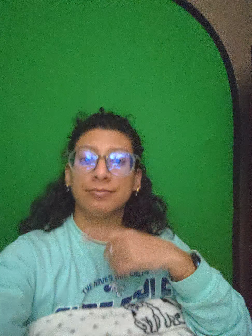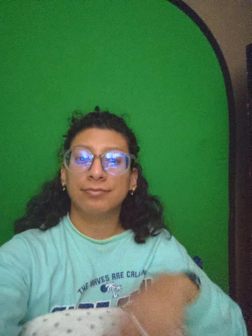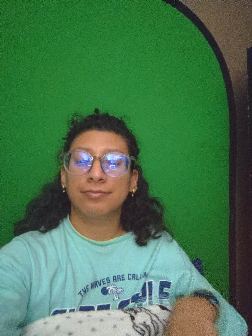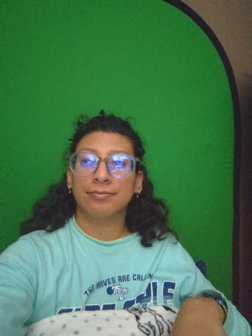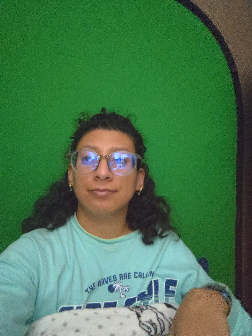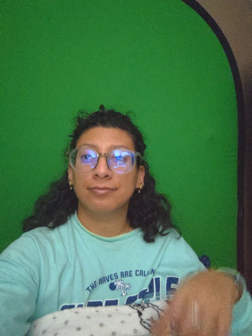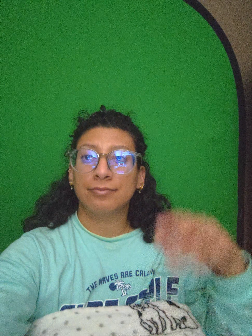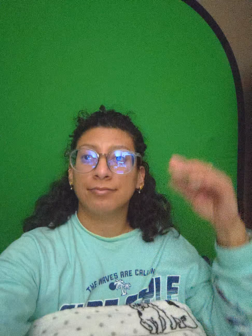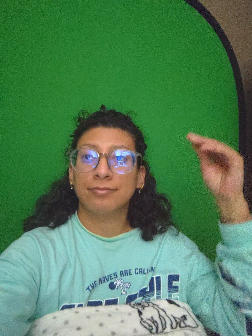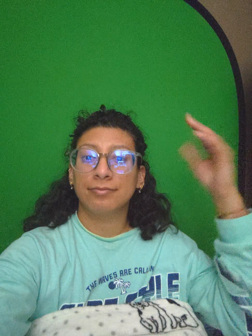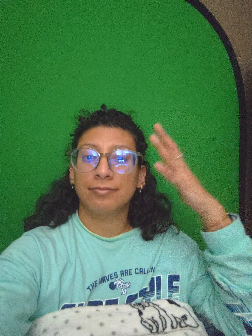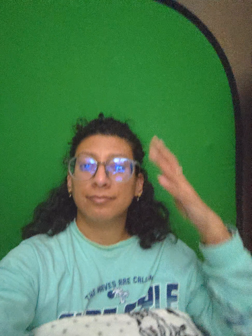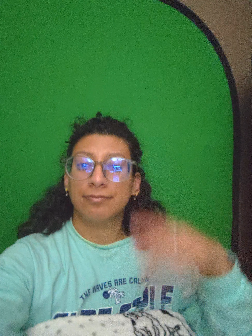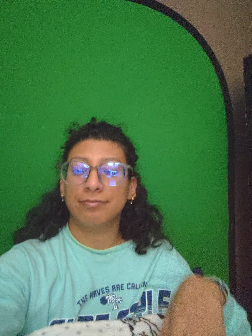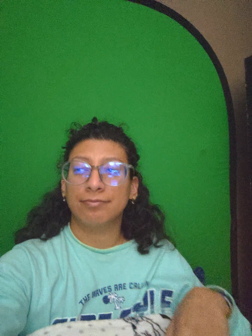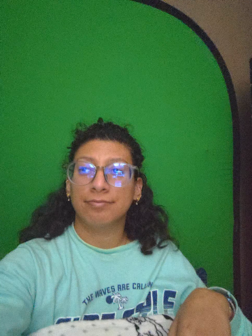lamp